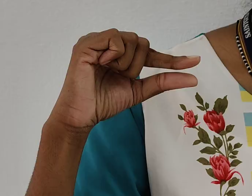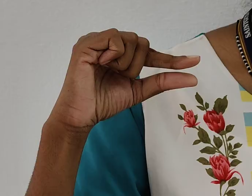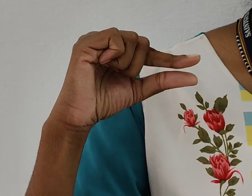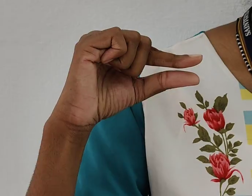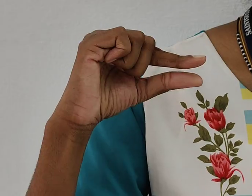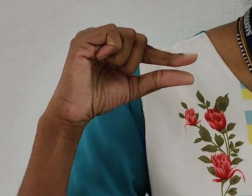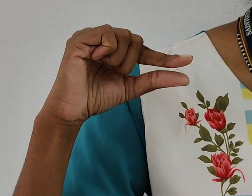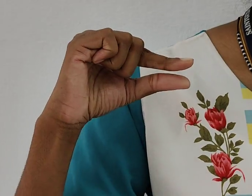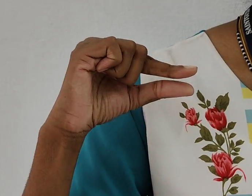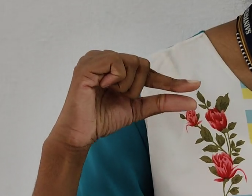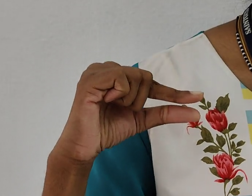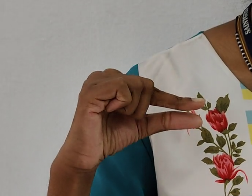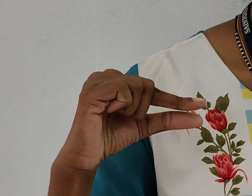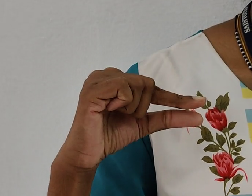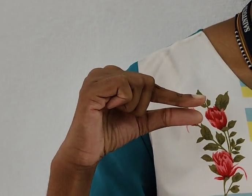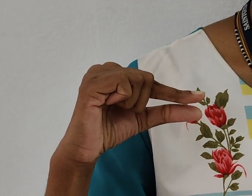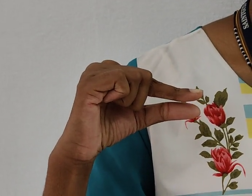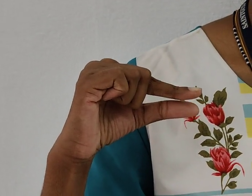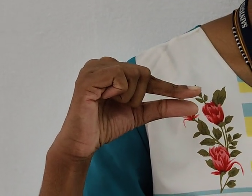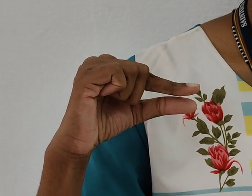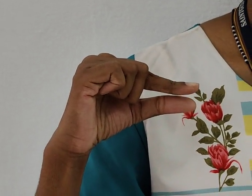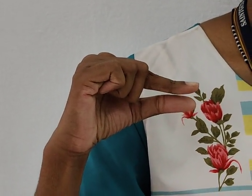ഊ